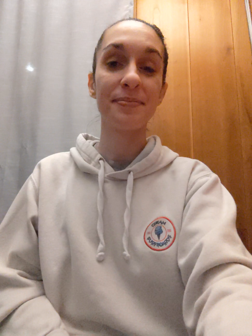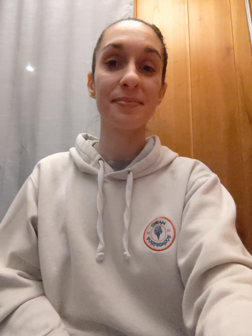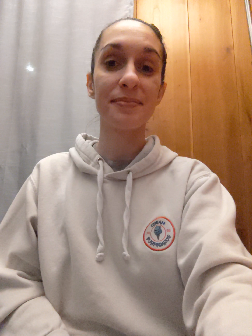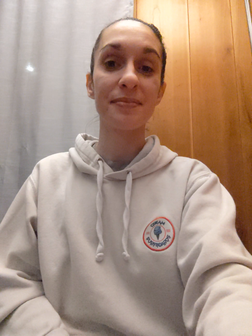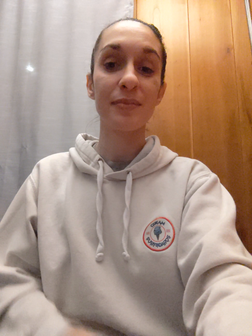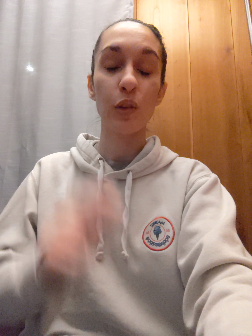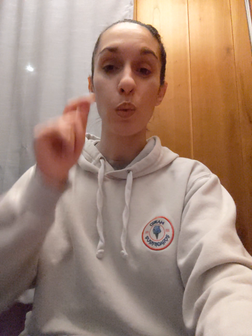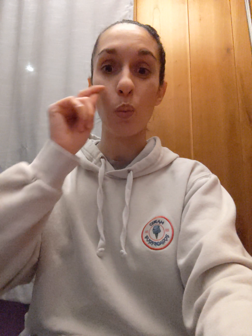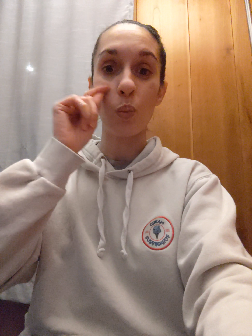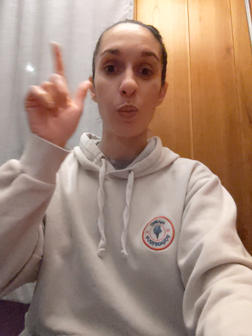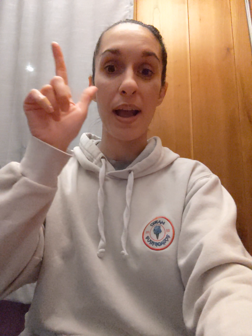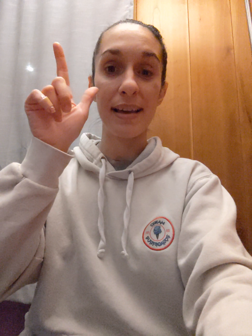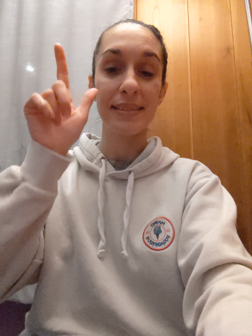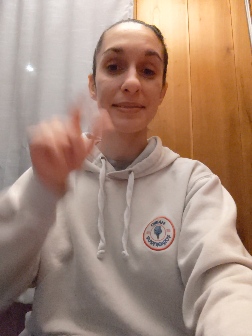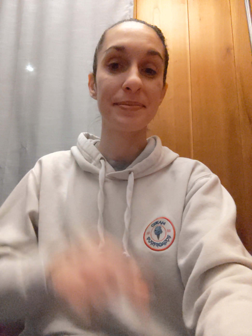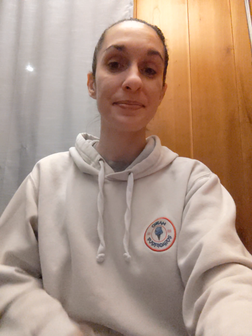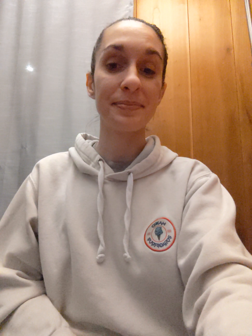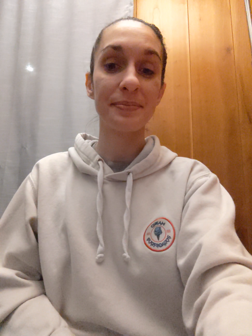wake